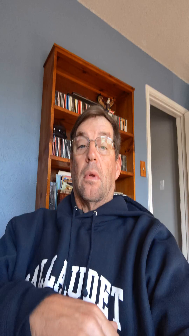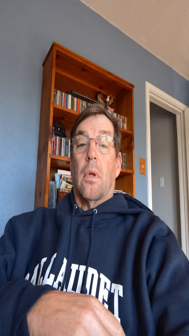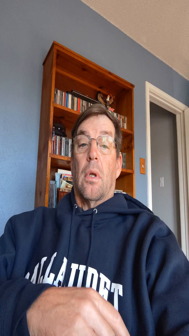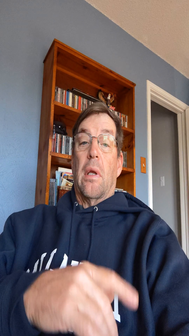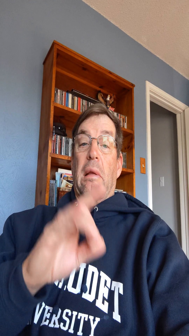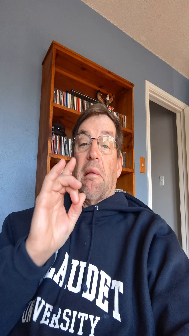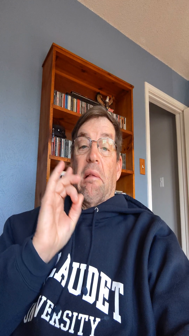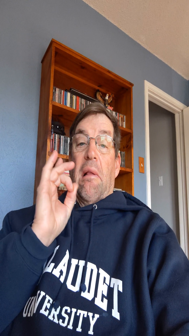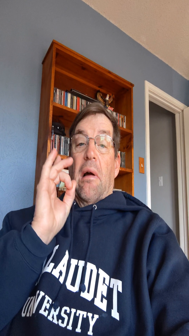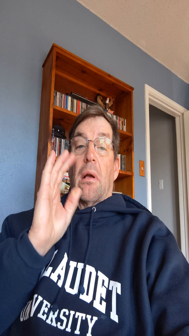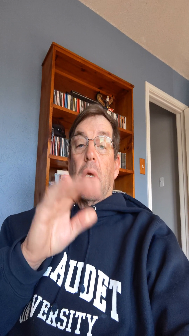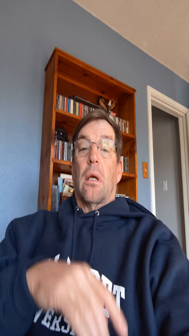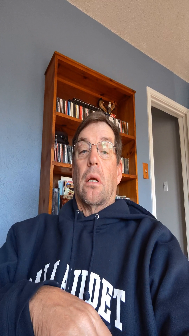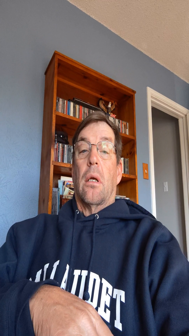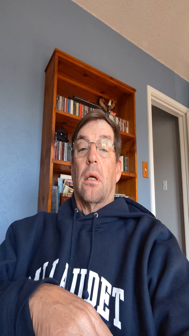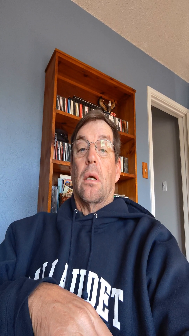yucky